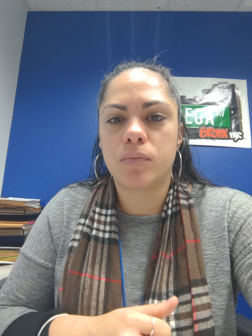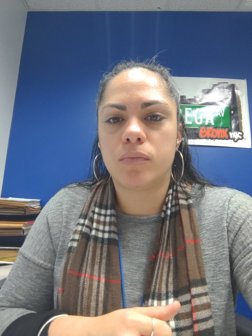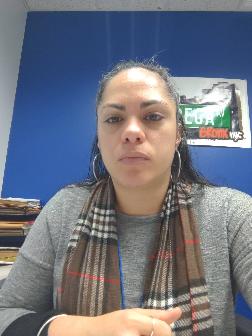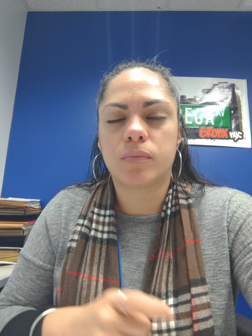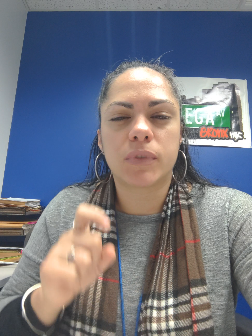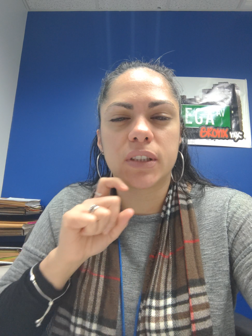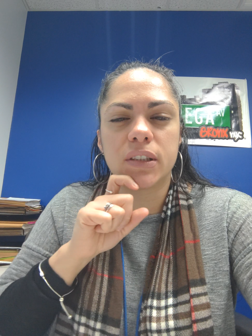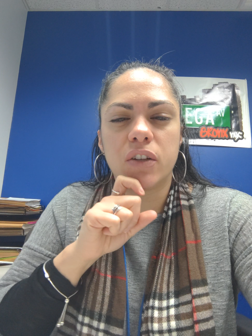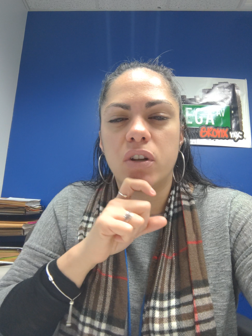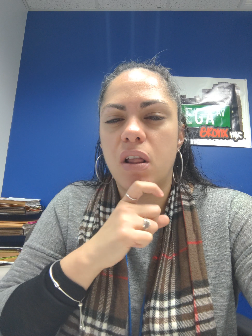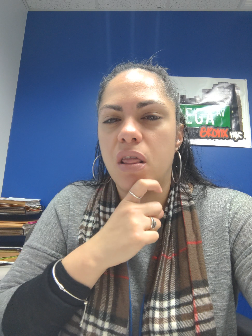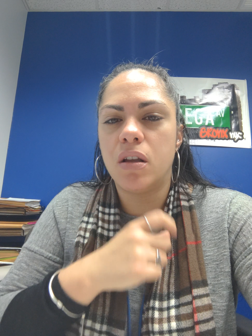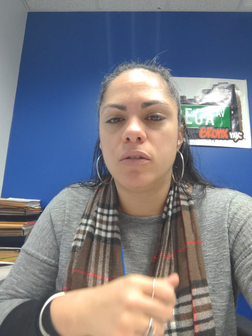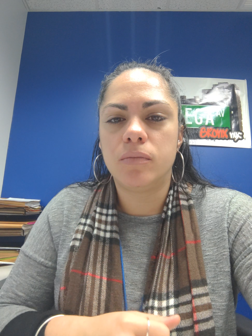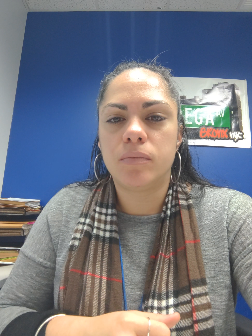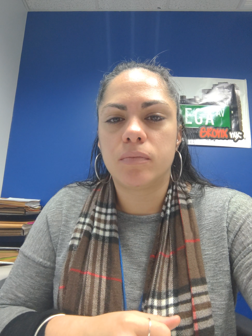cereal